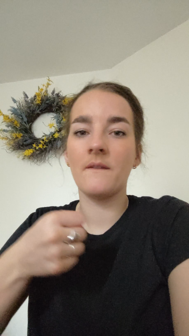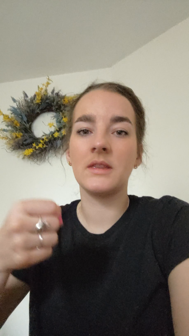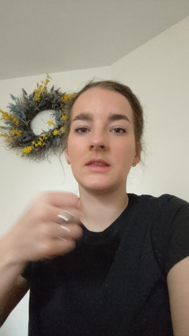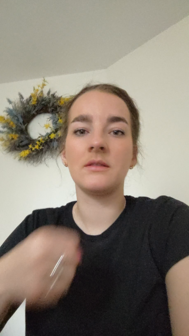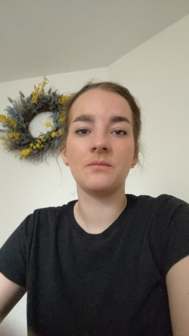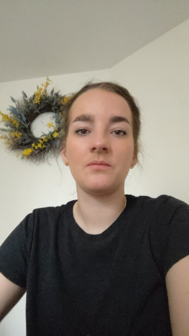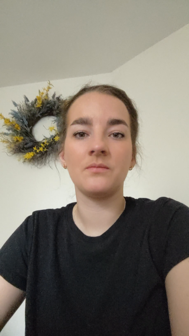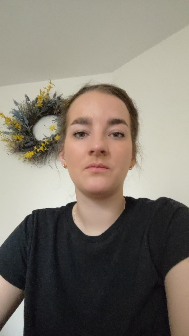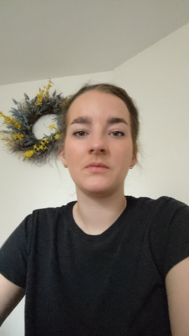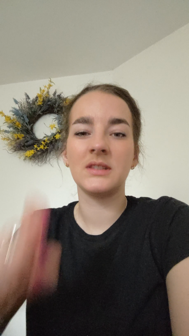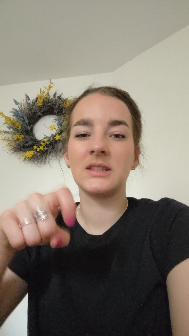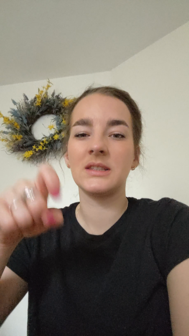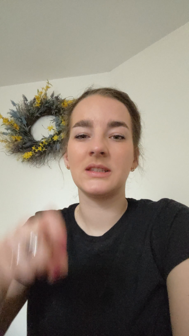need